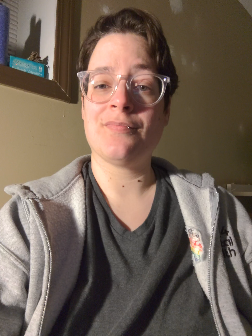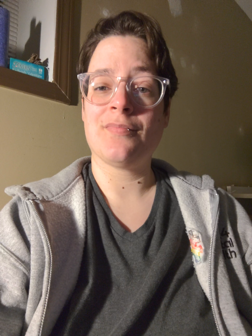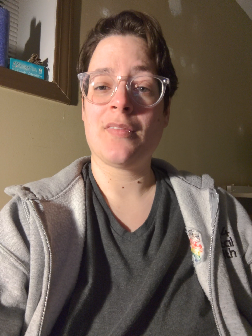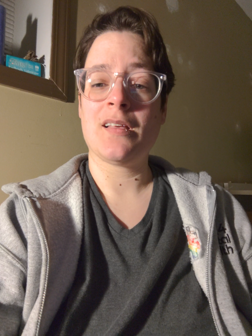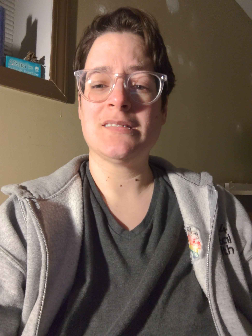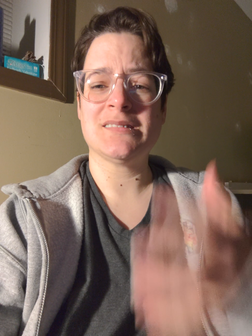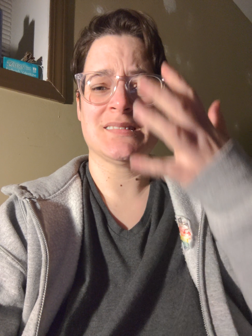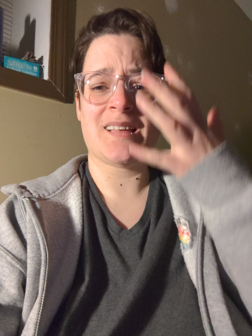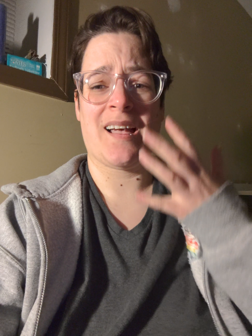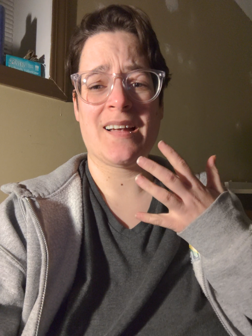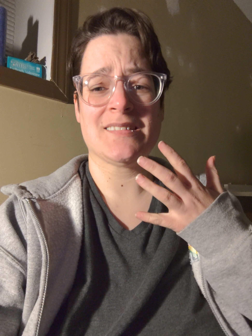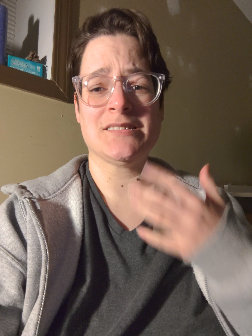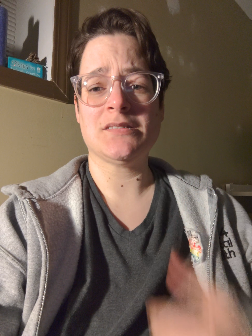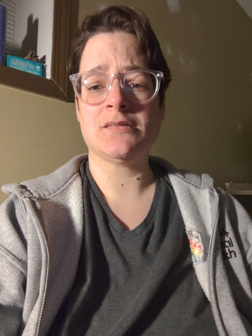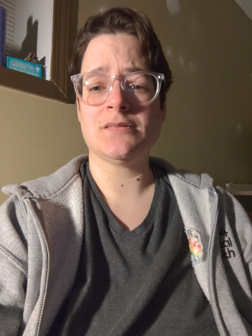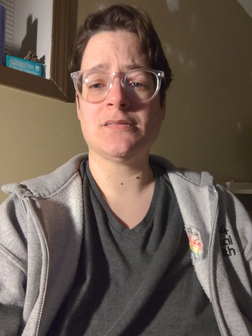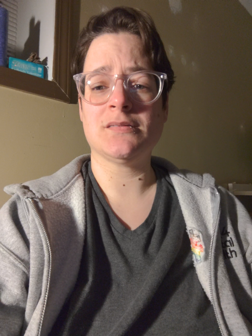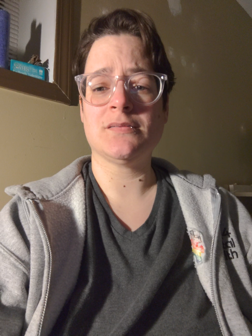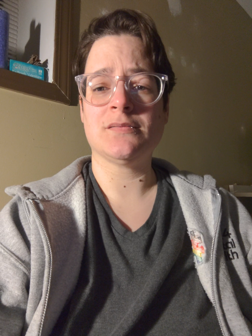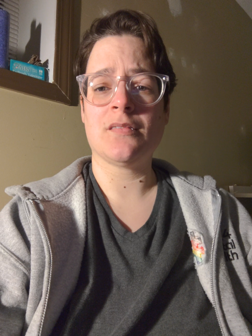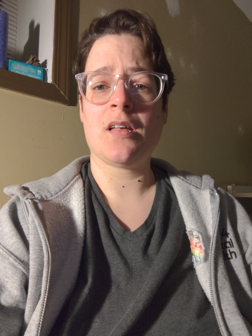sad